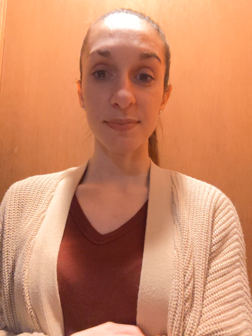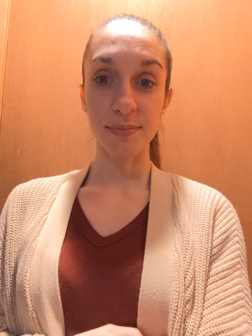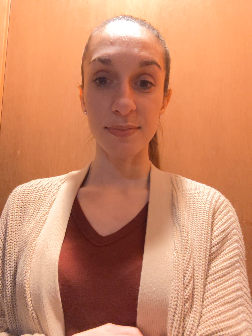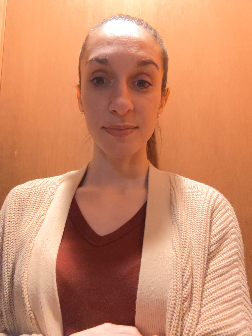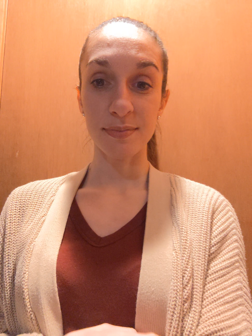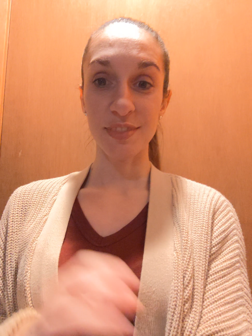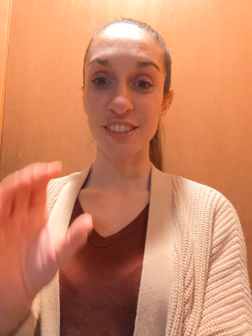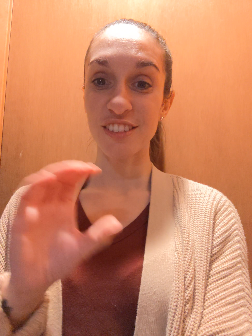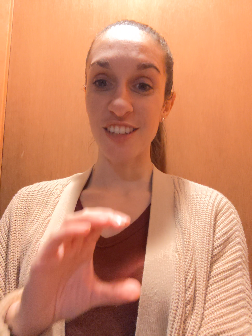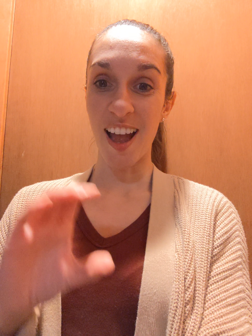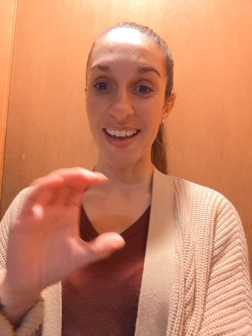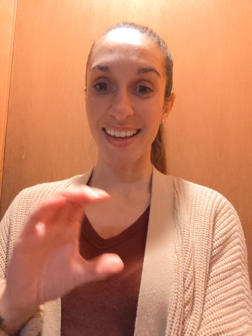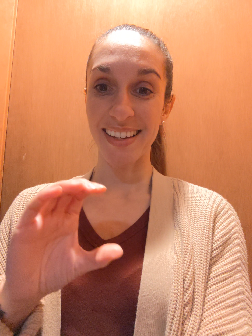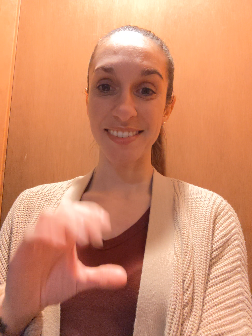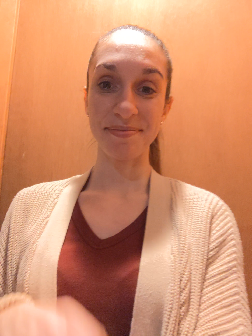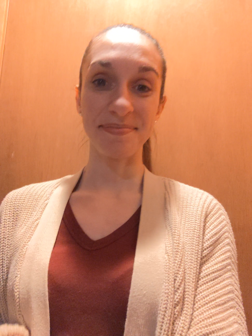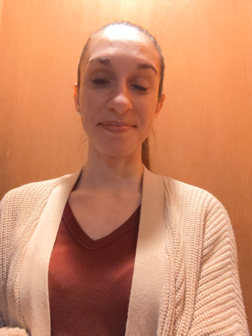chocolate